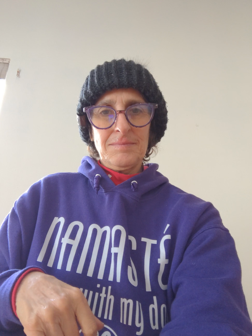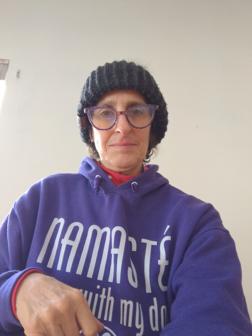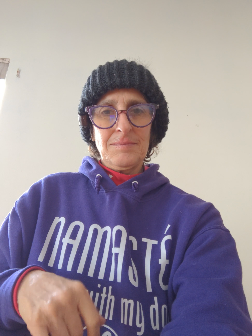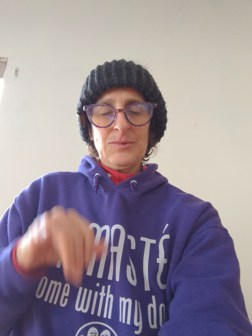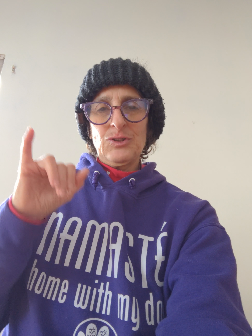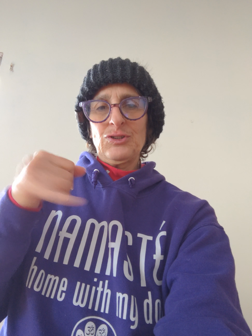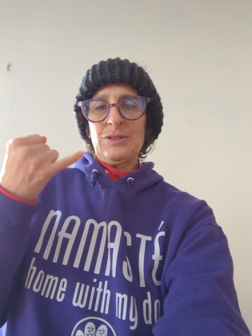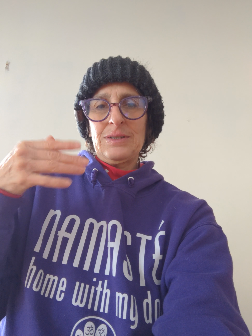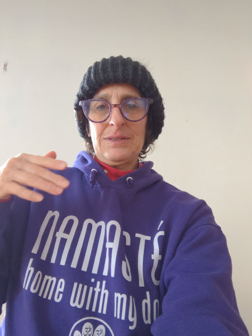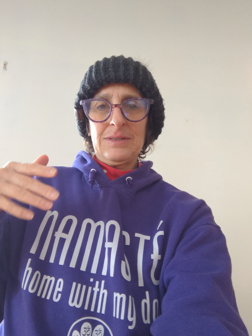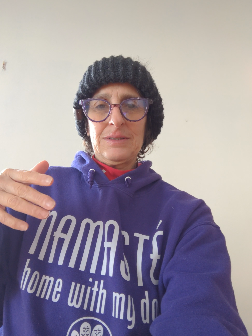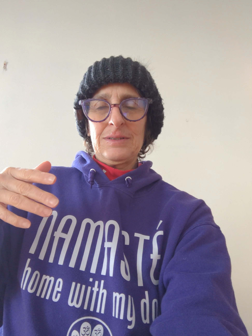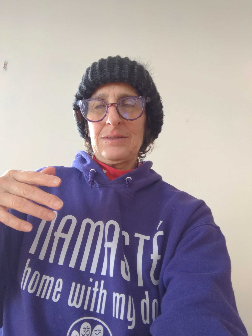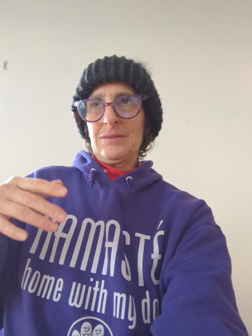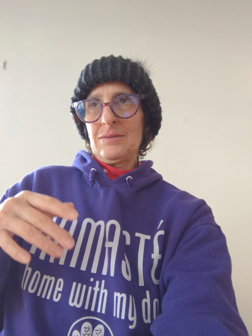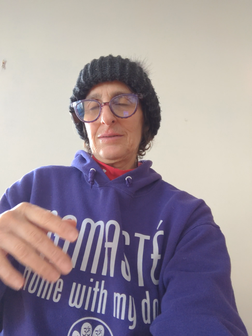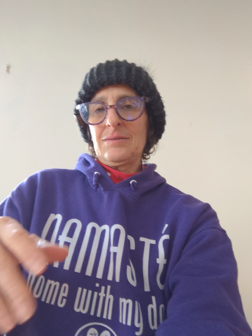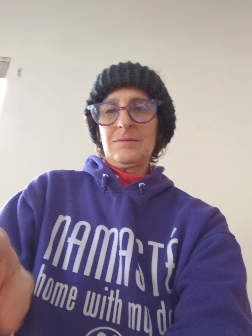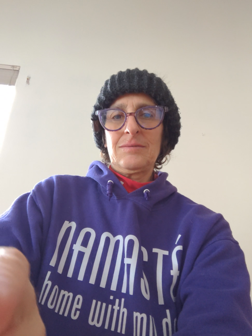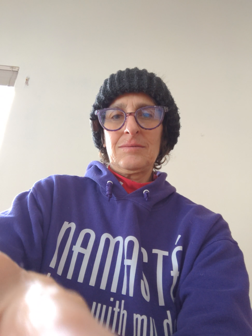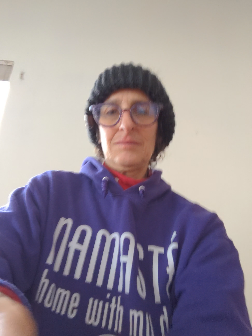jeans